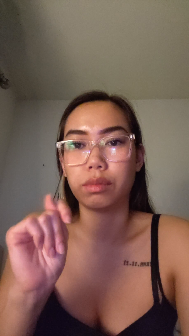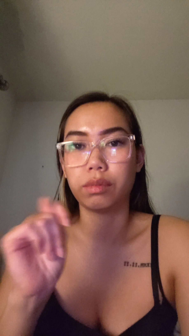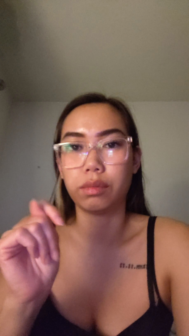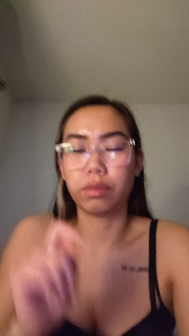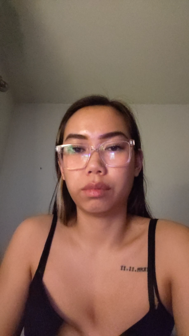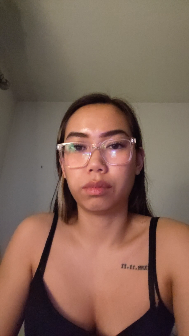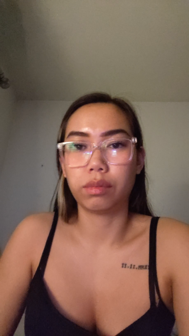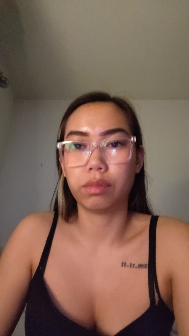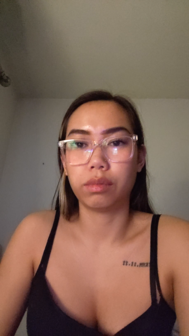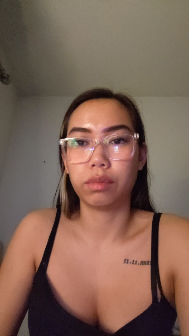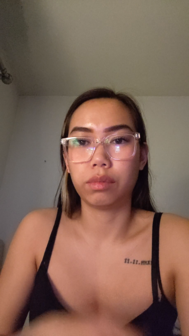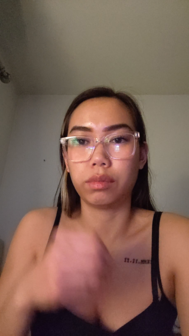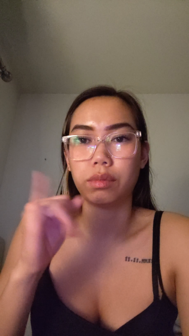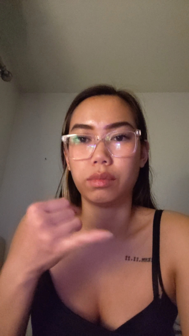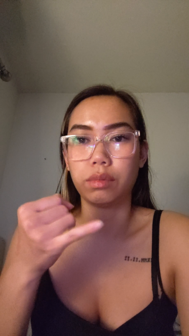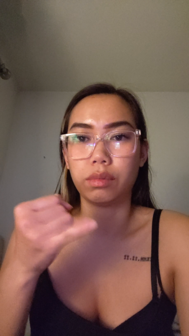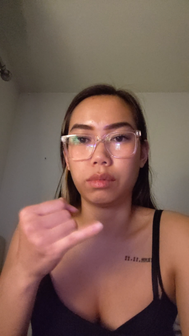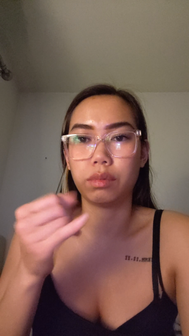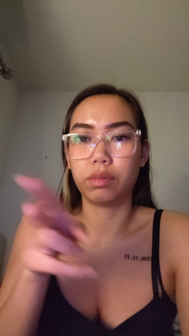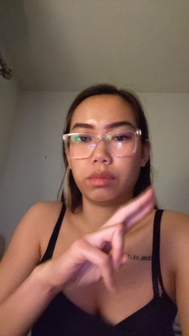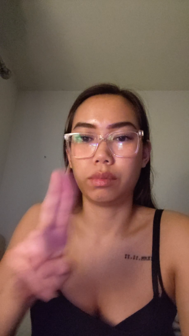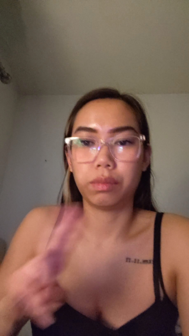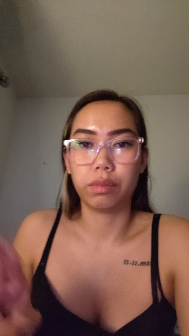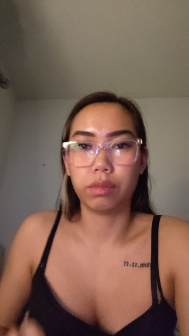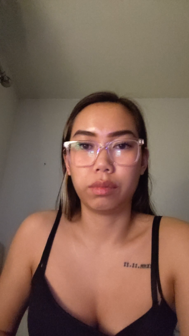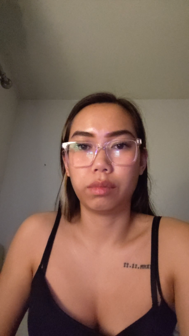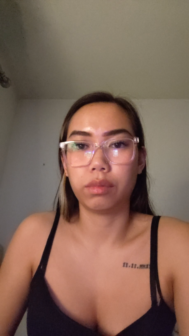jelly